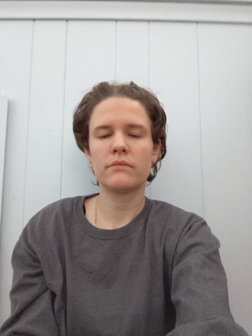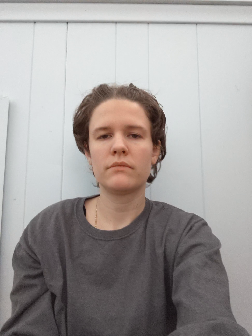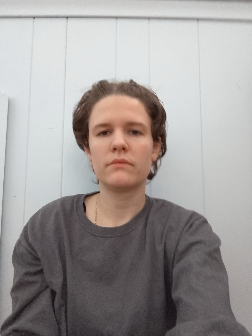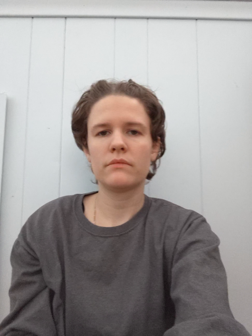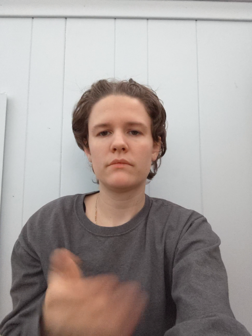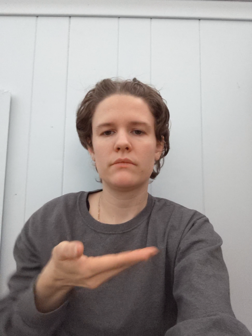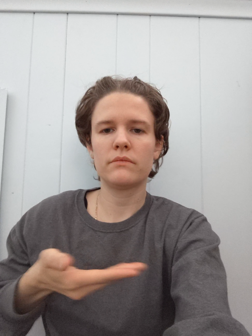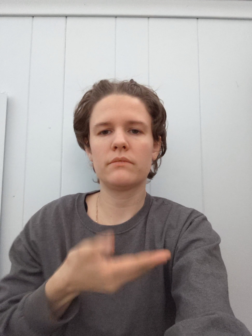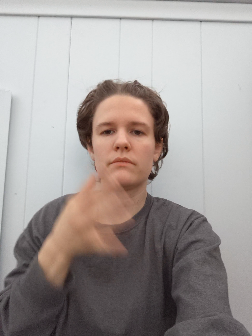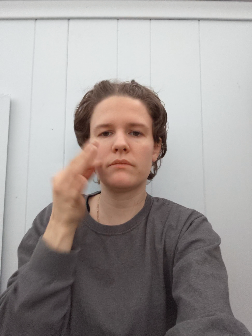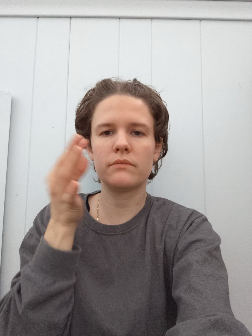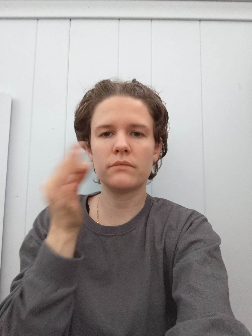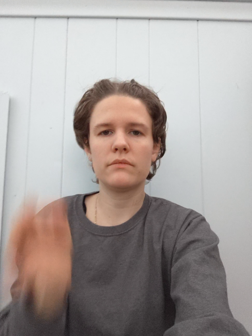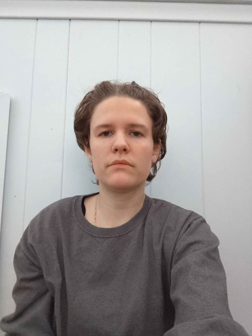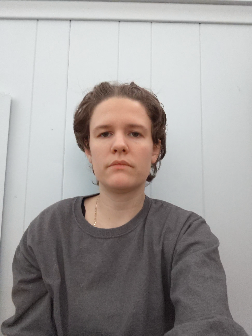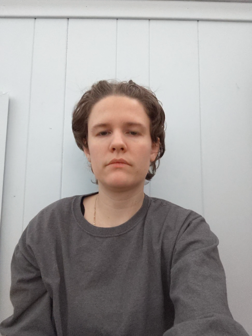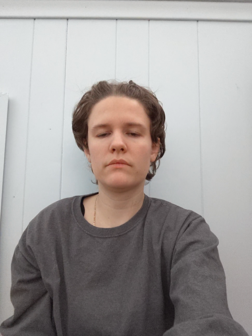kitty